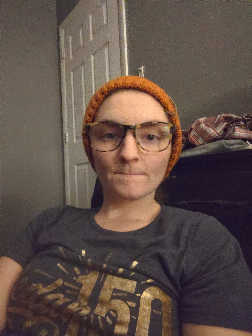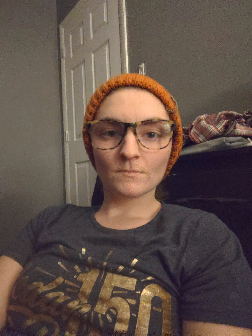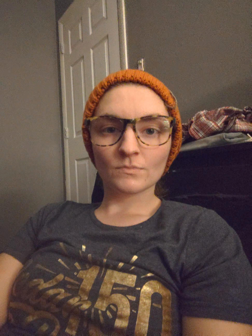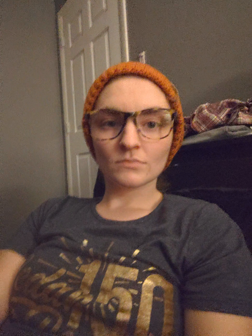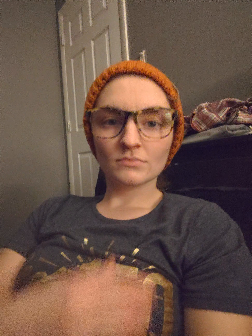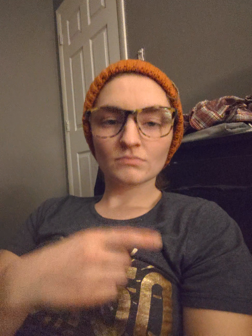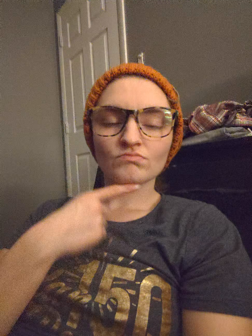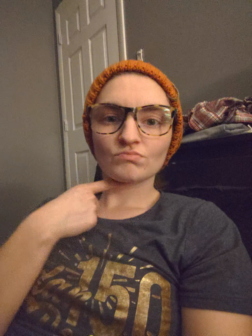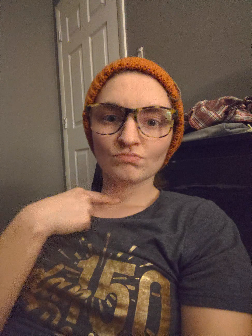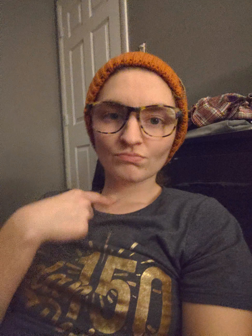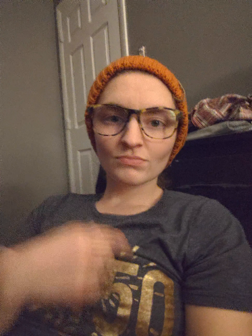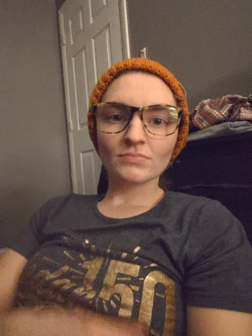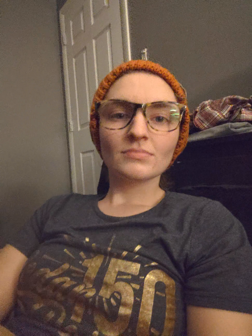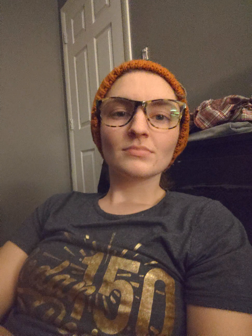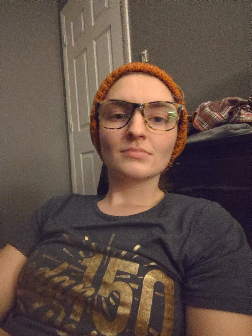thirsty